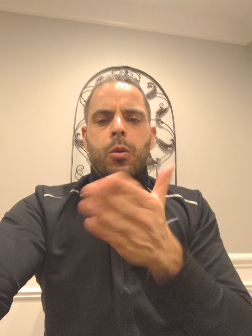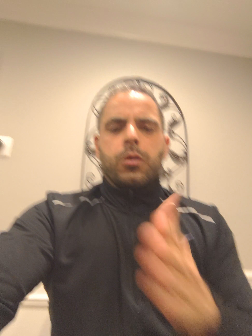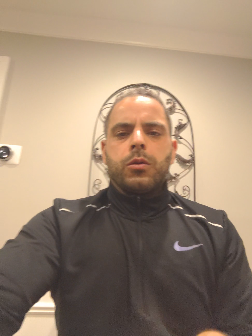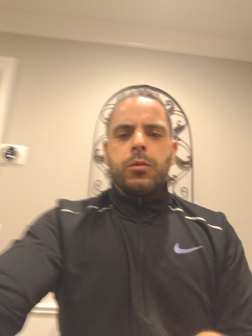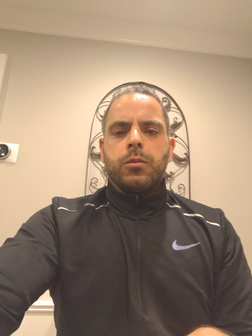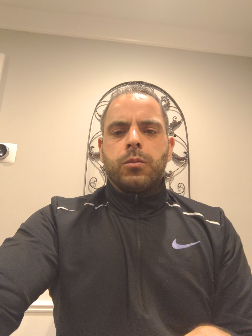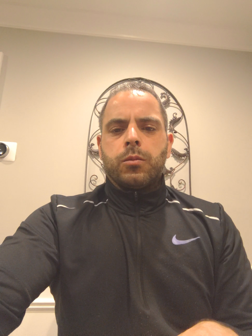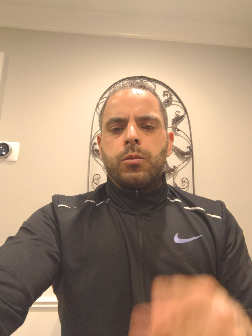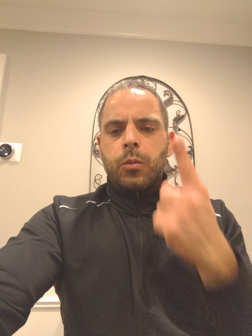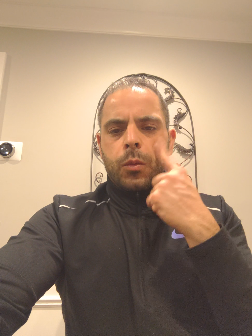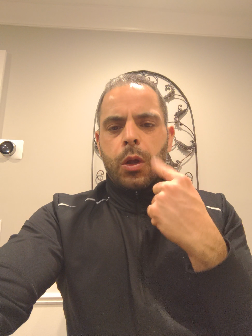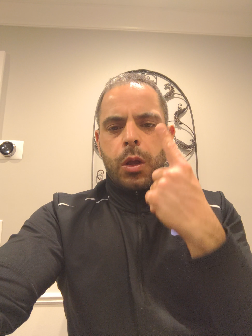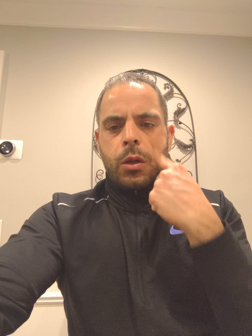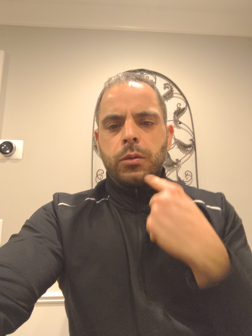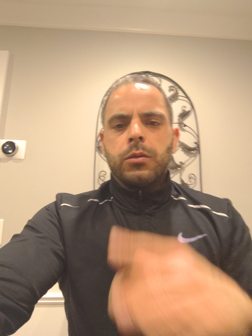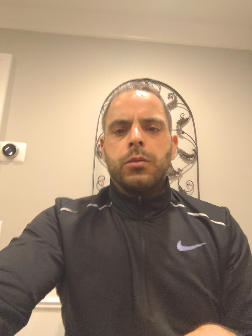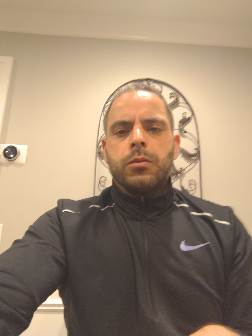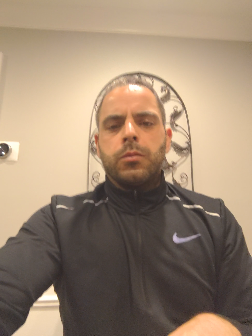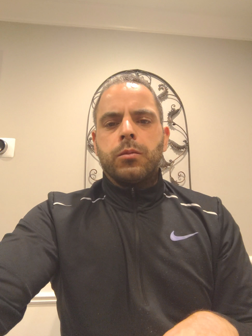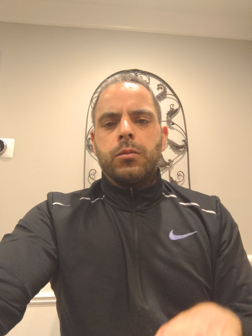cry